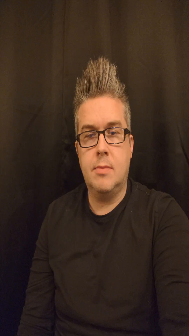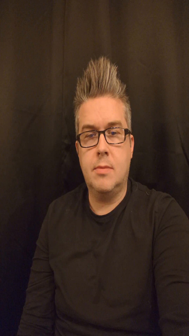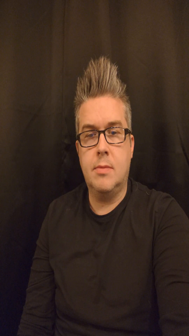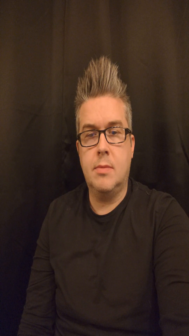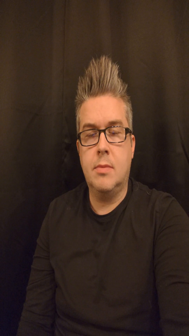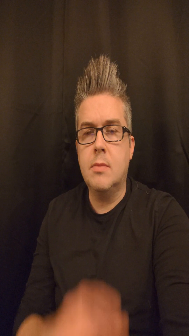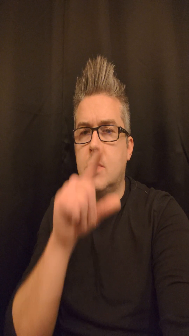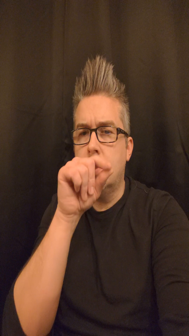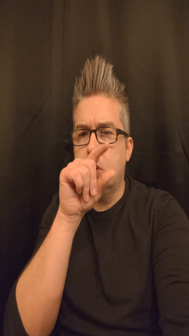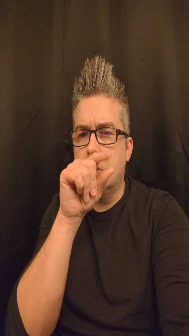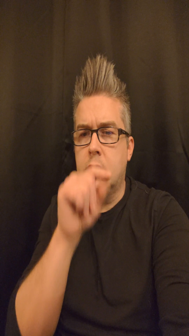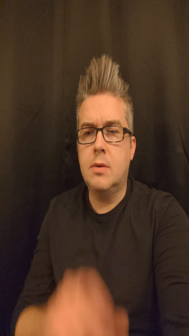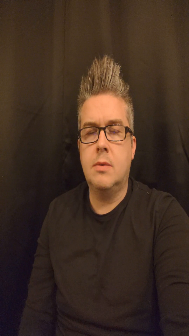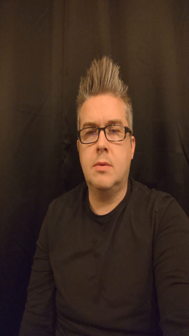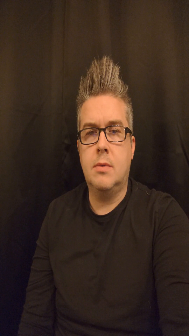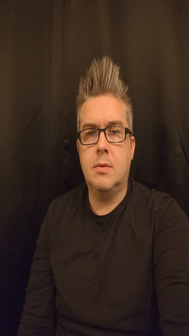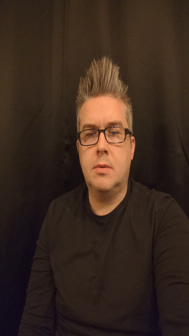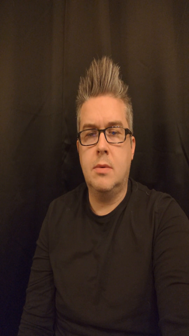bird